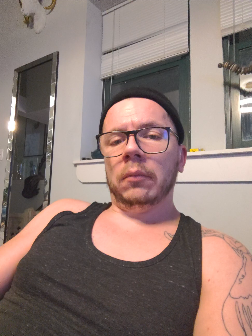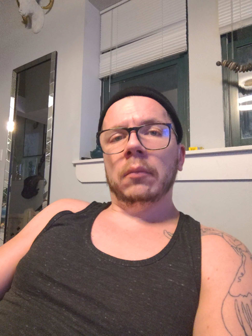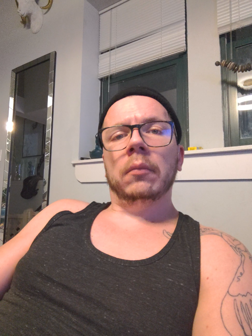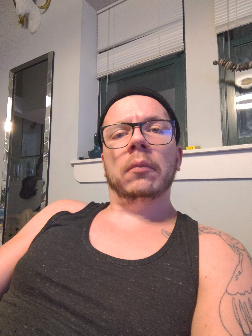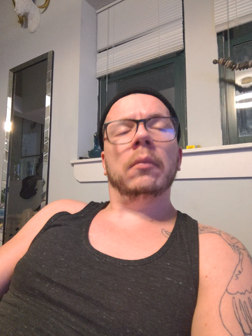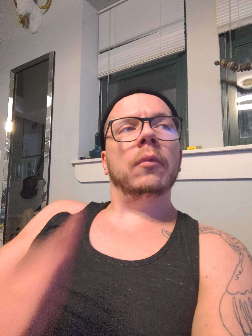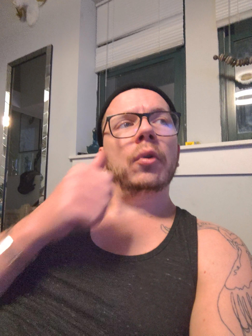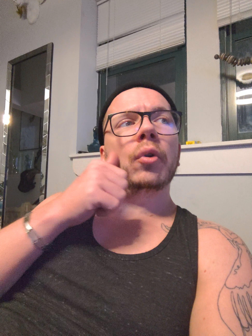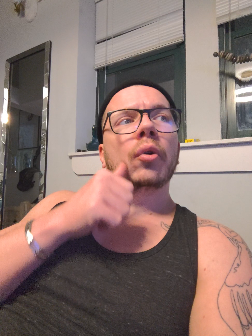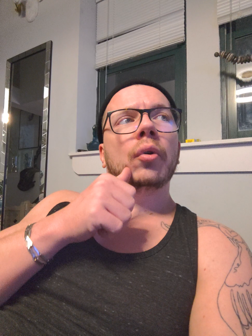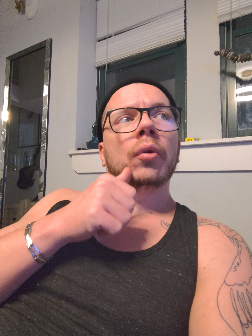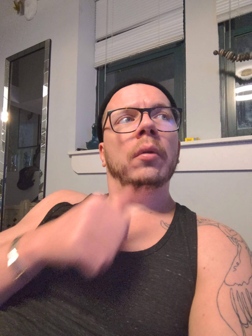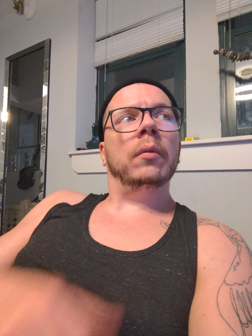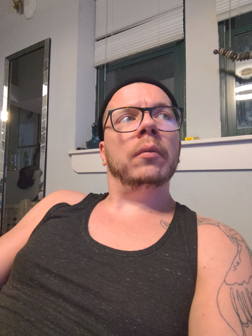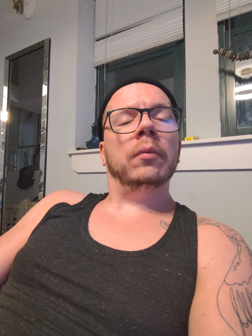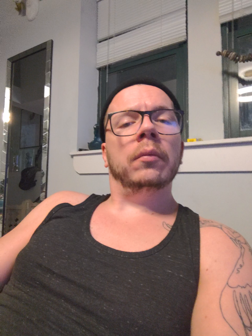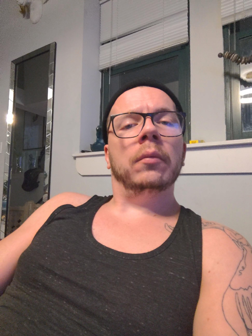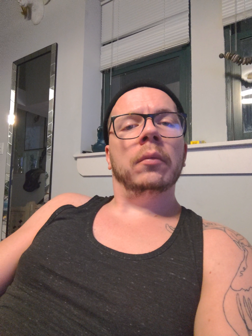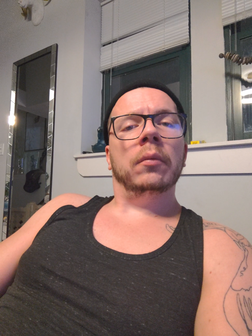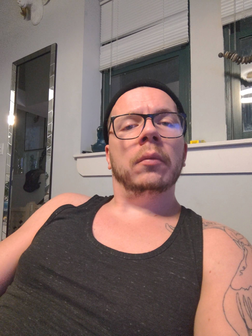girl